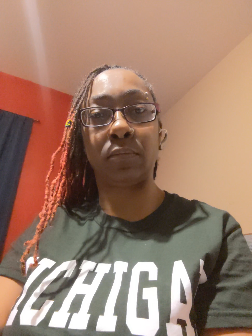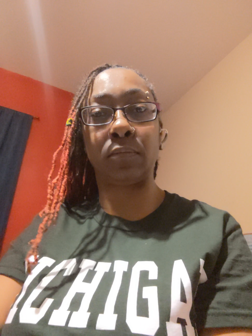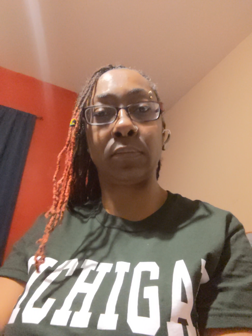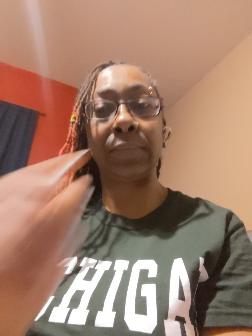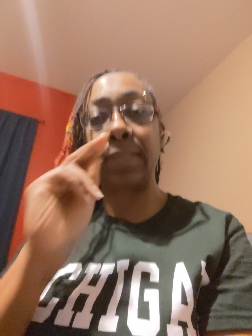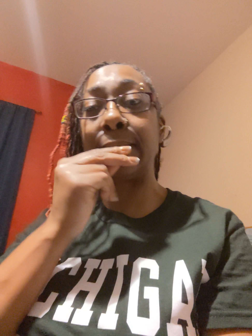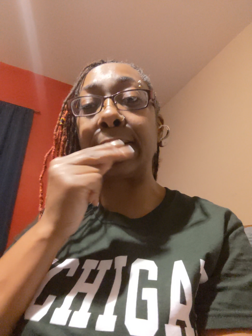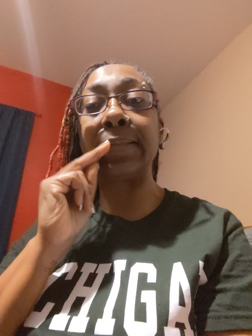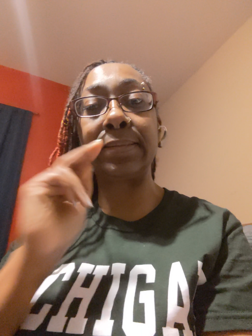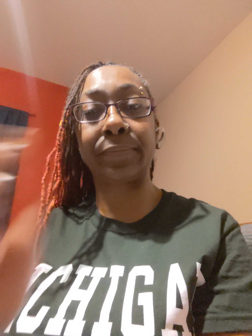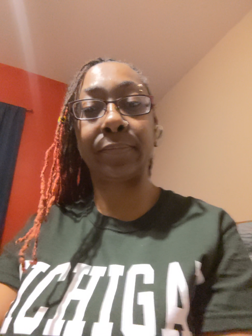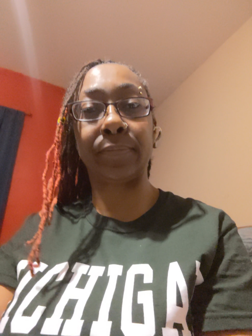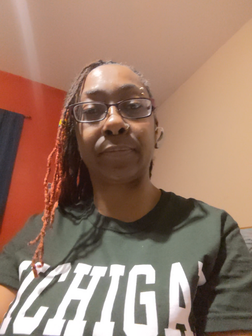kiss